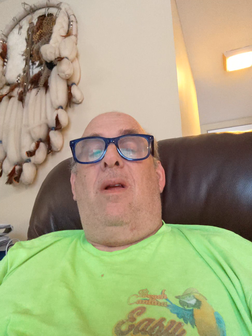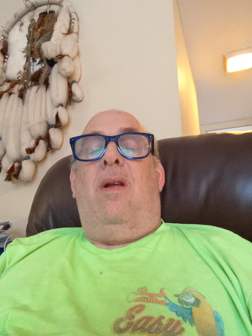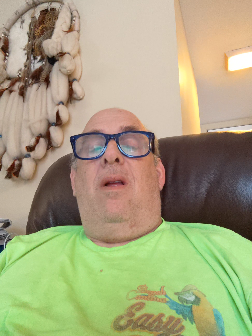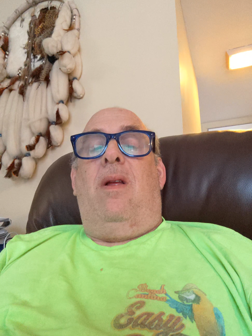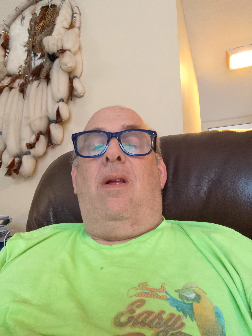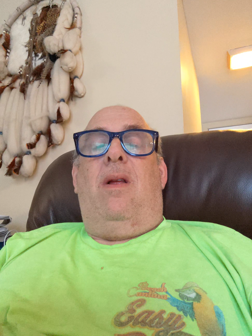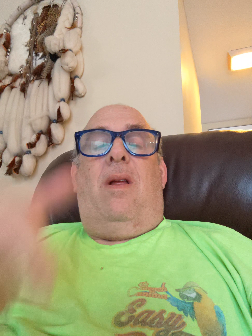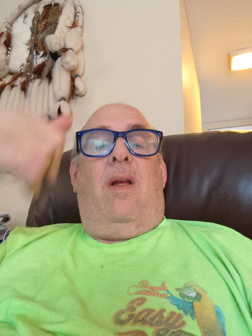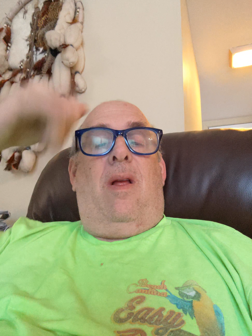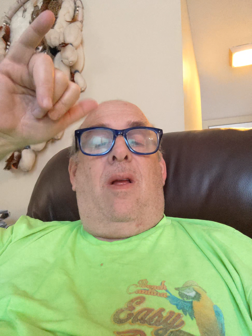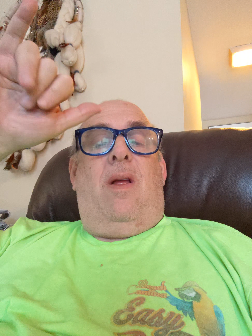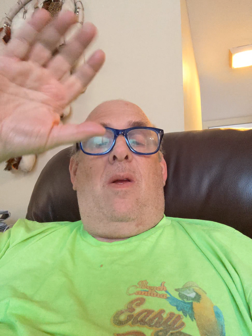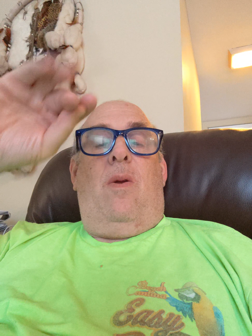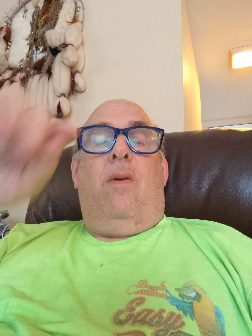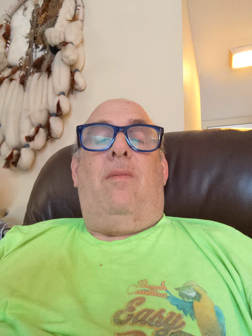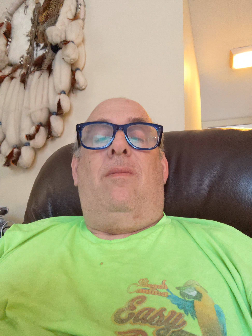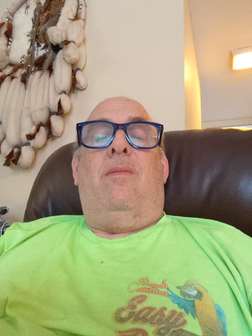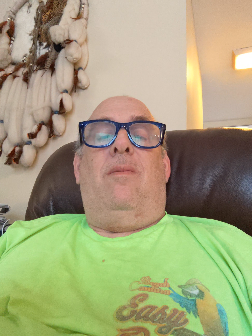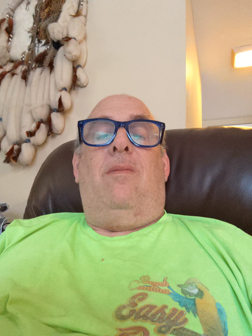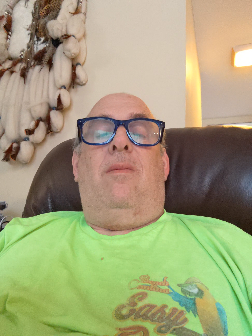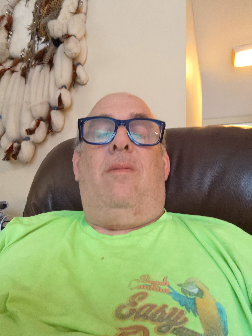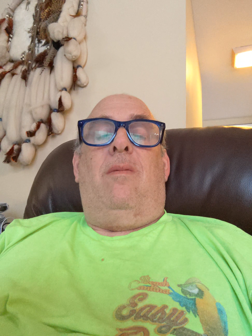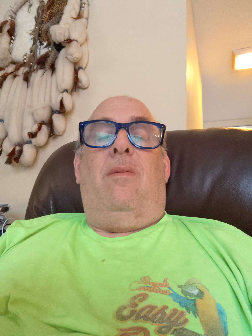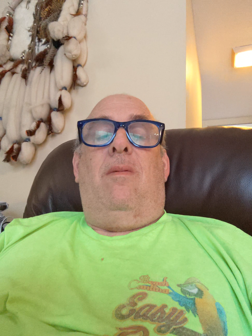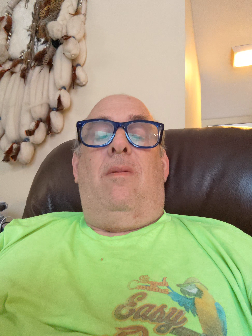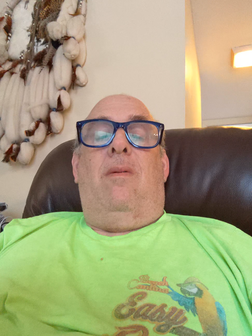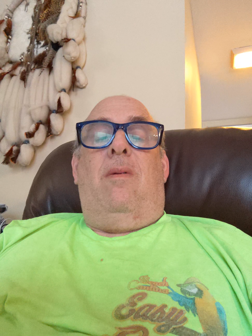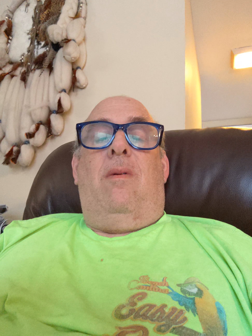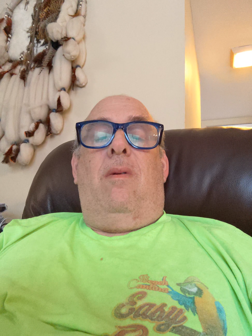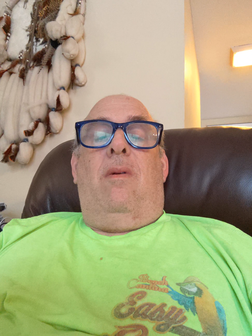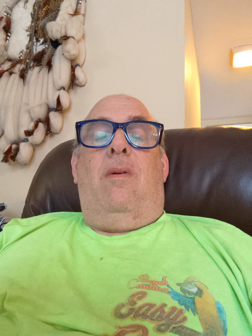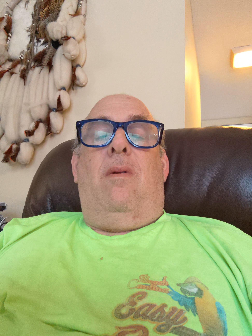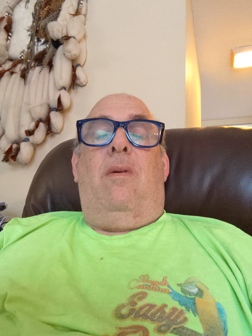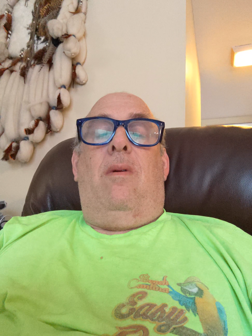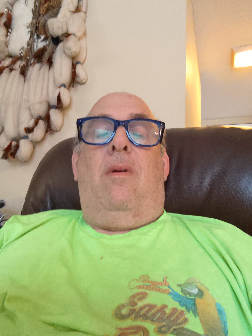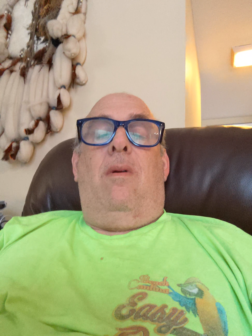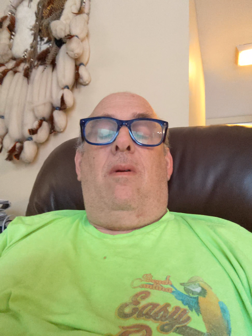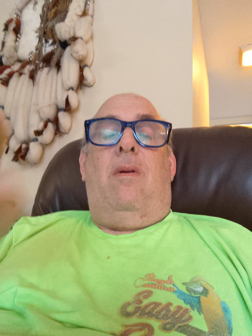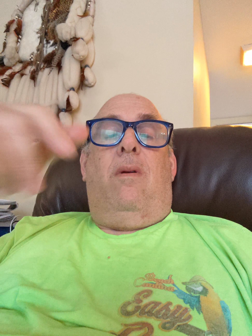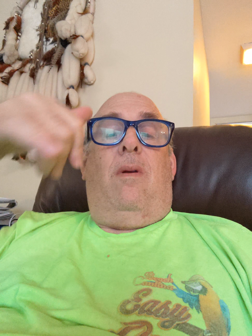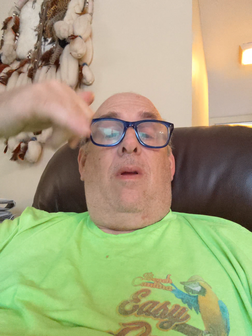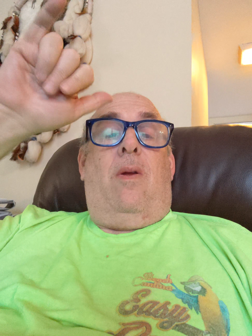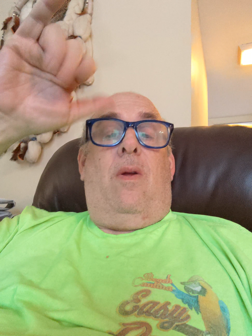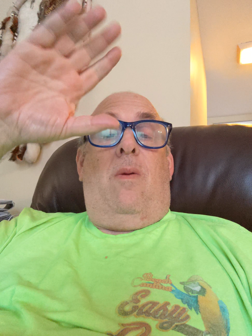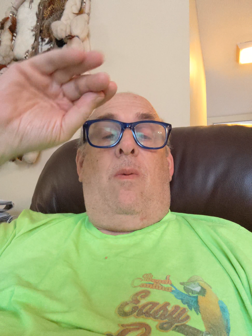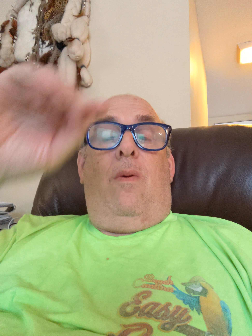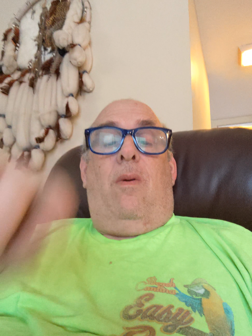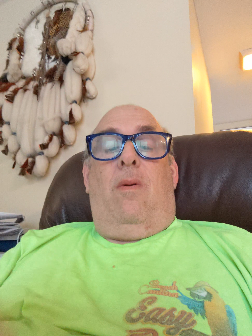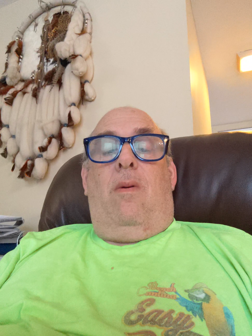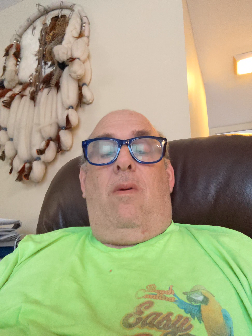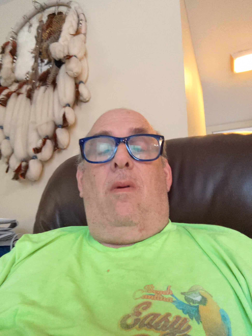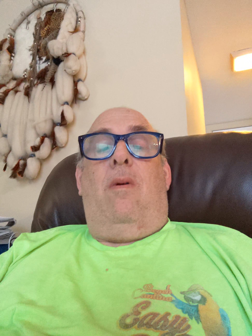cowboy